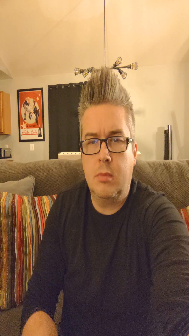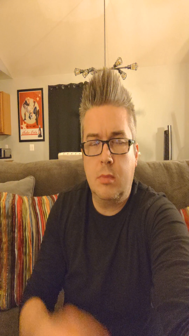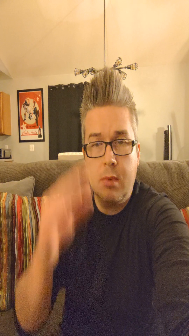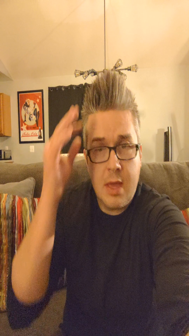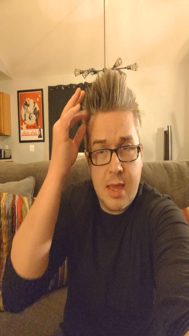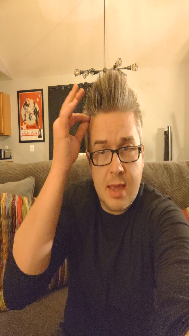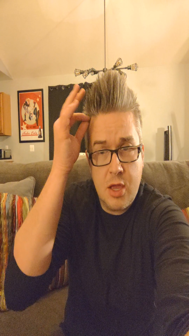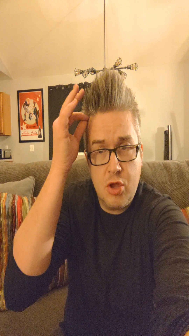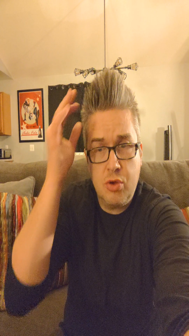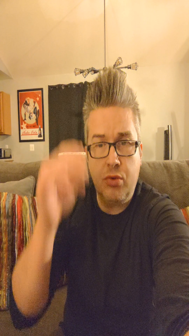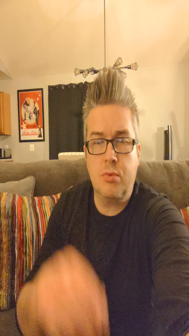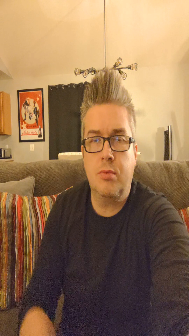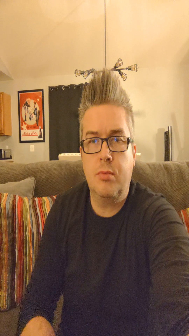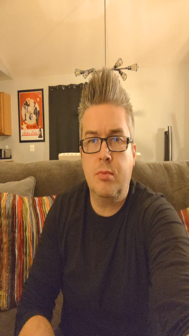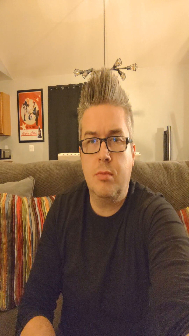hair